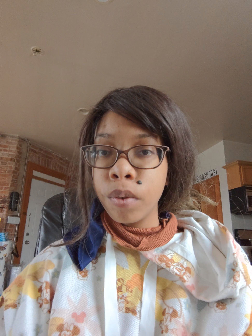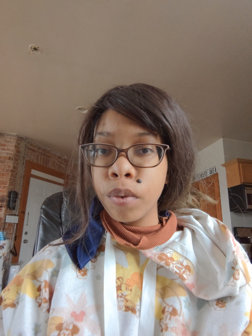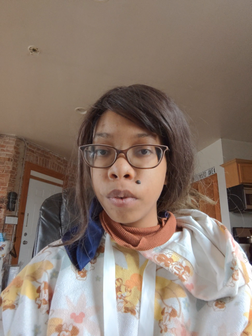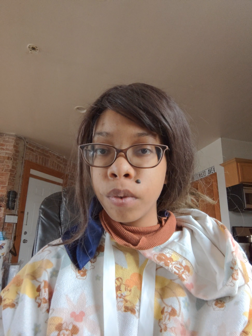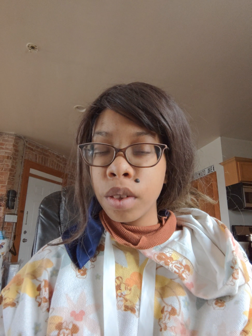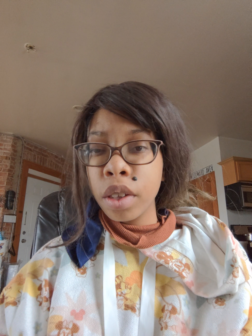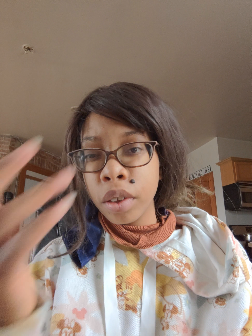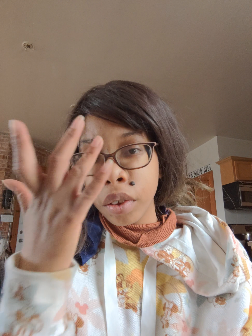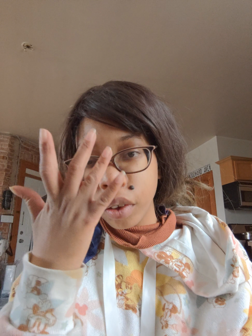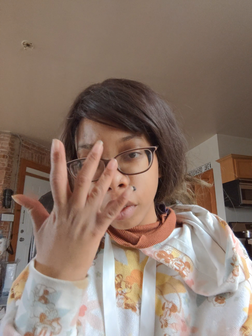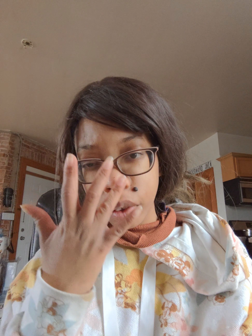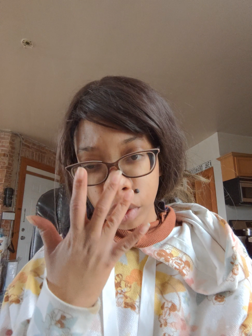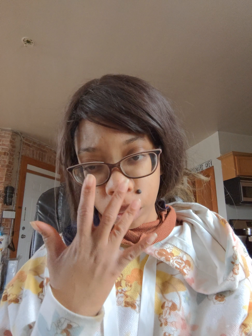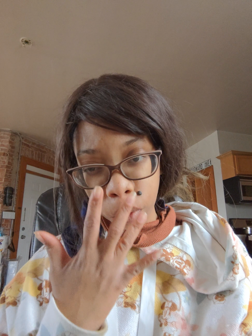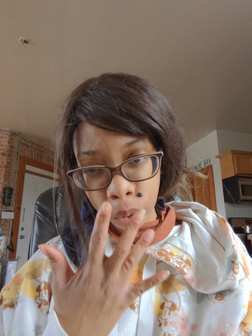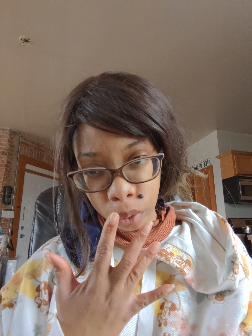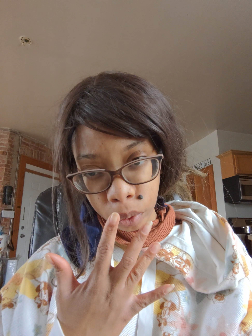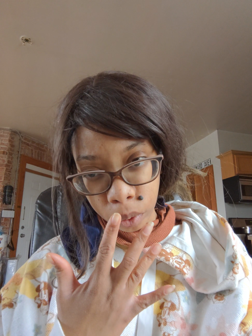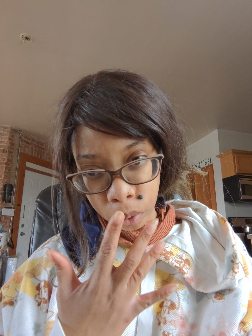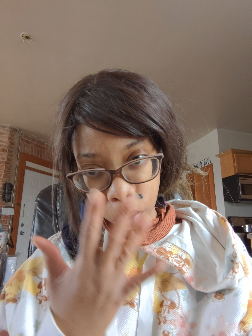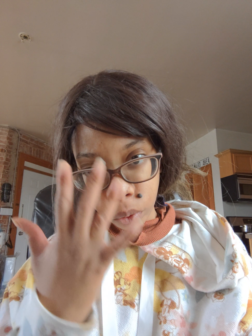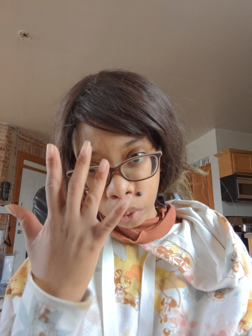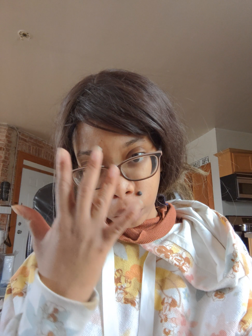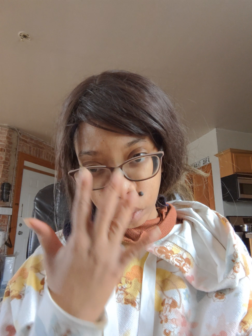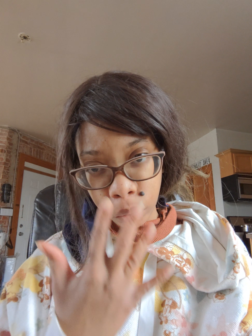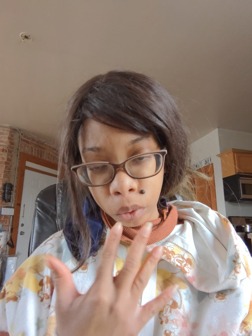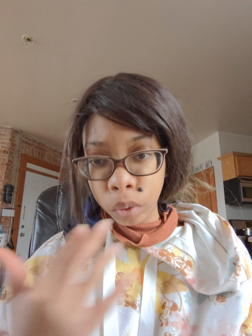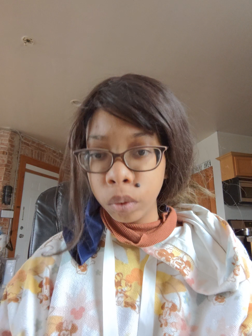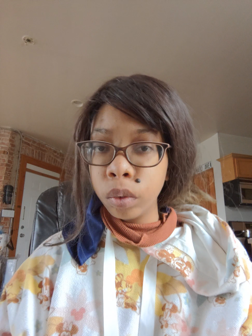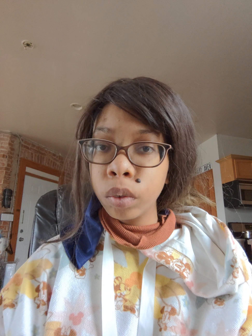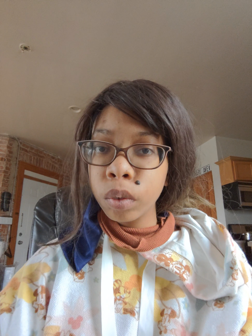sad